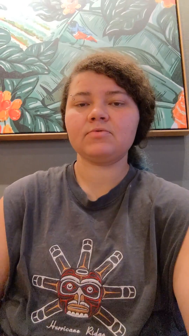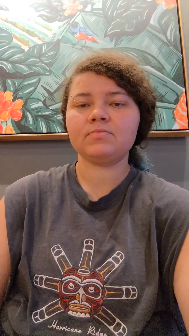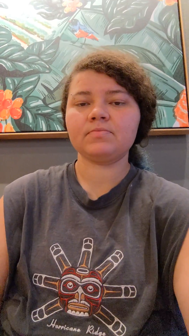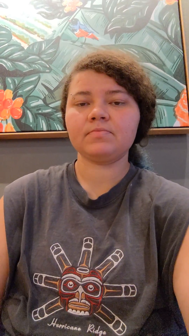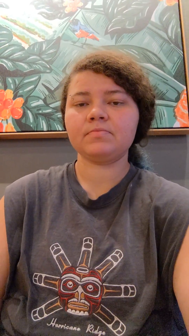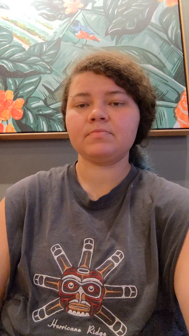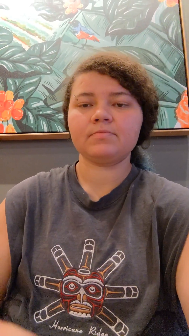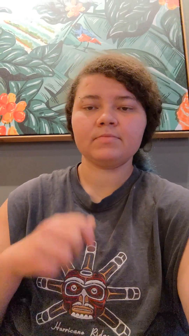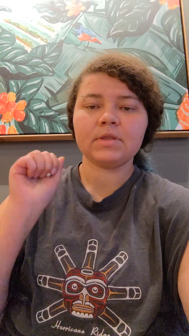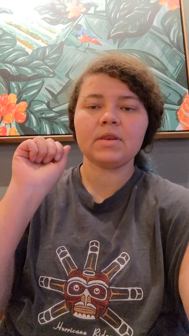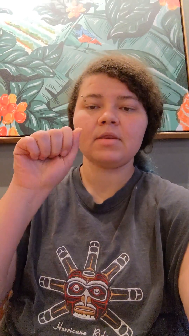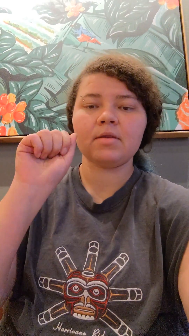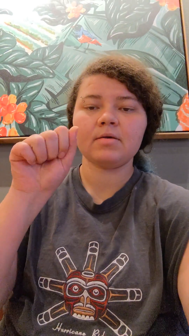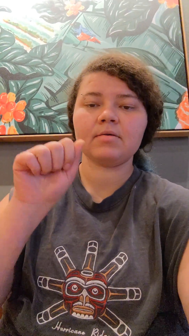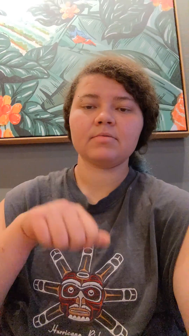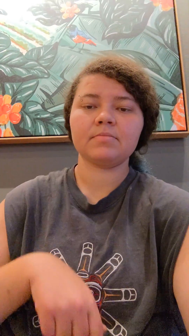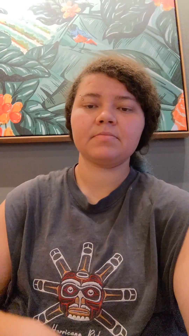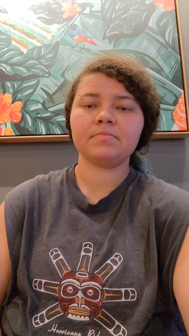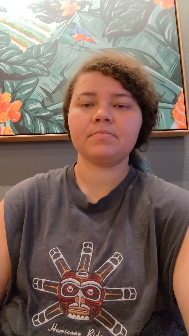knock